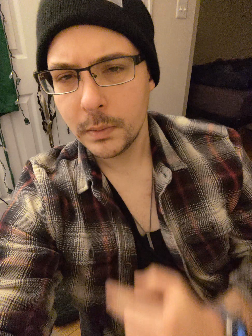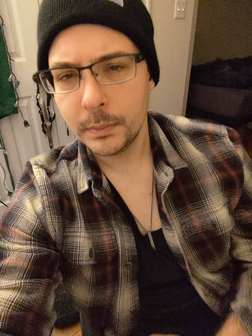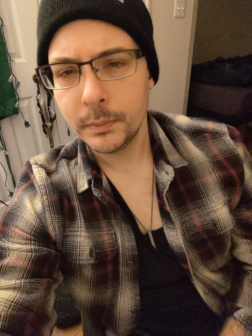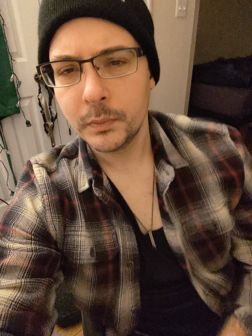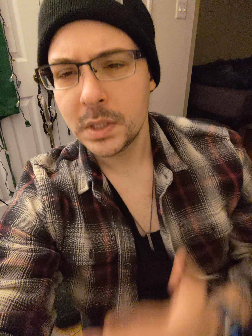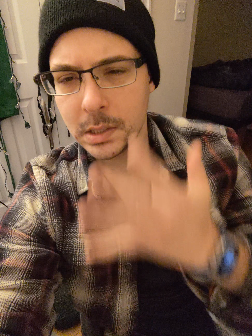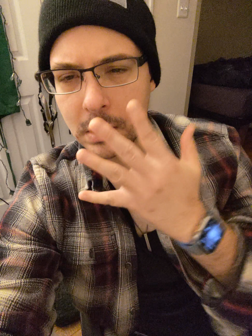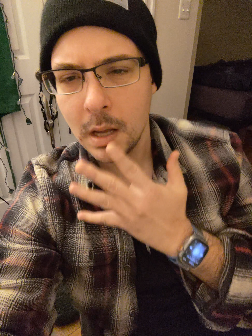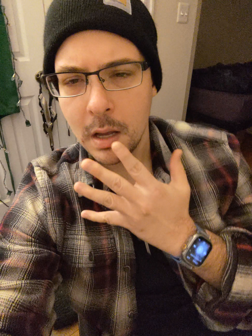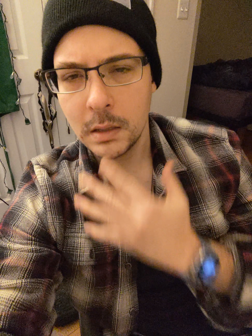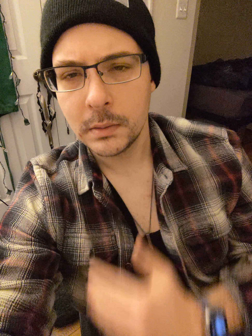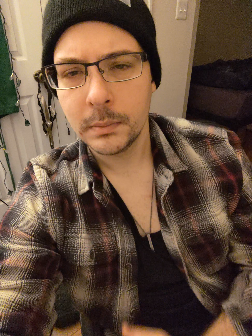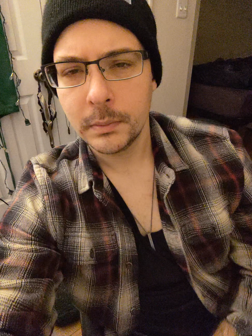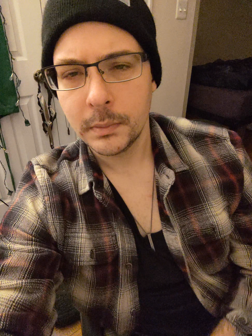sad